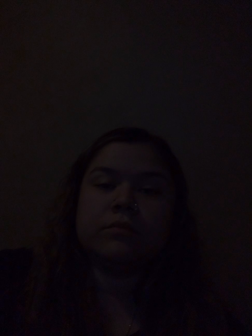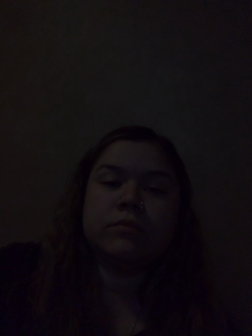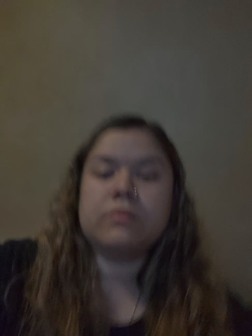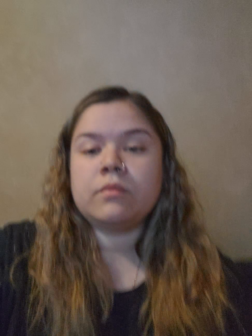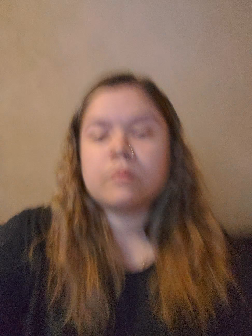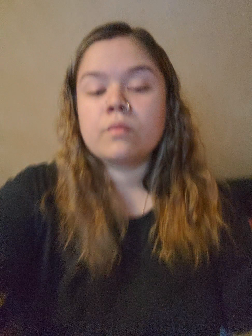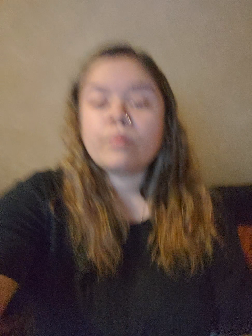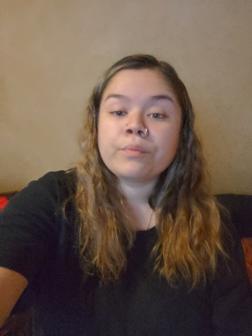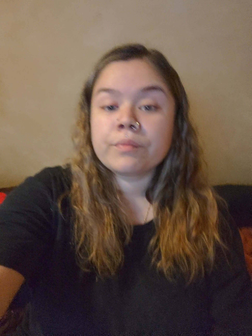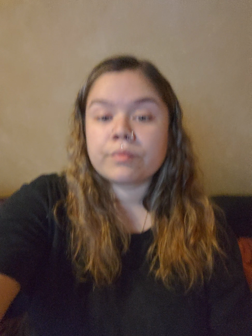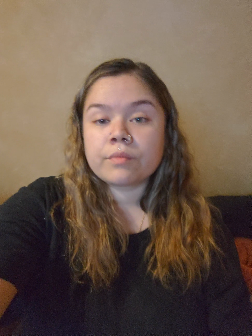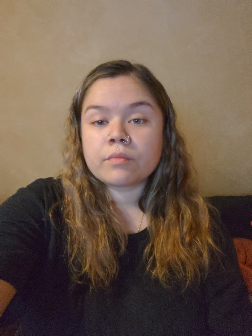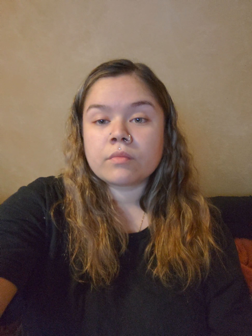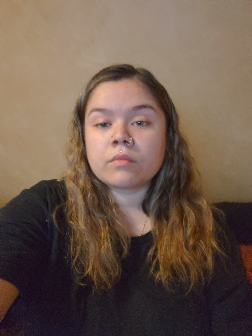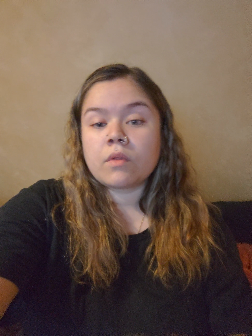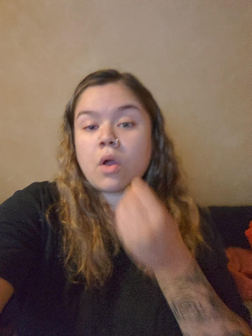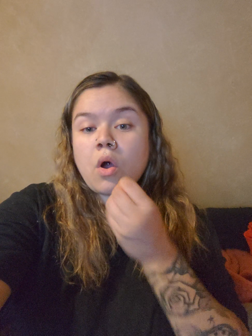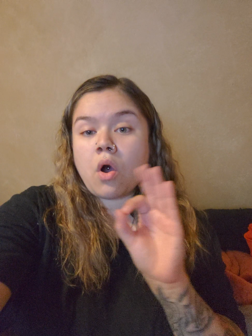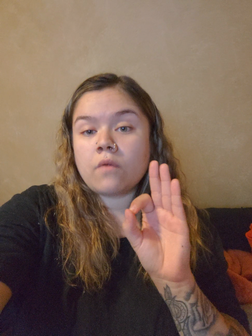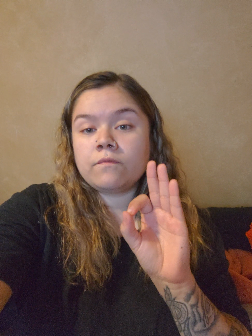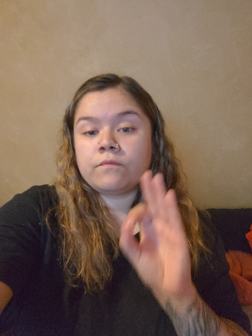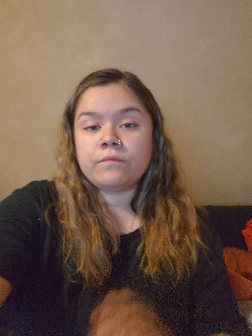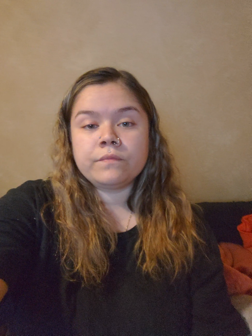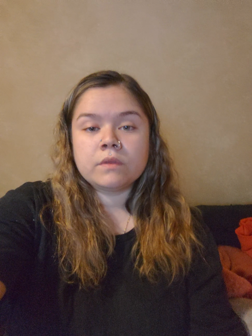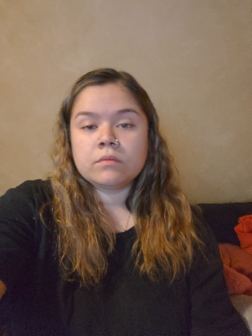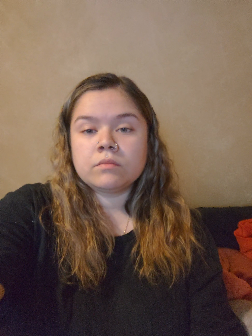of